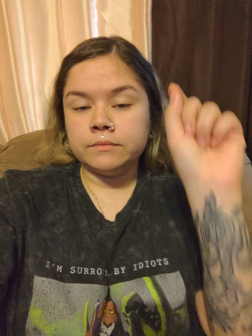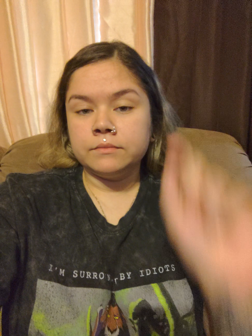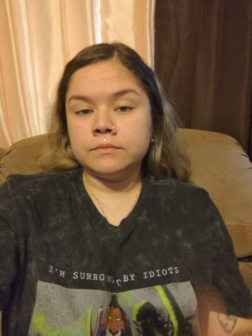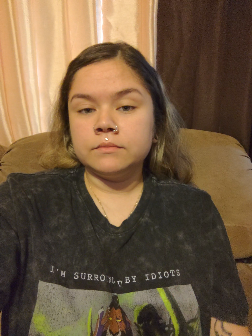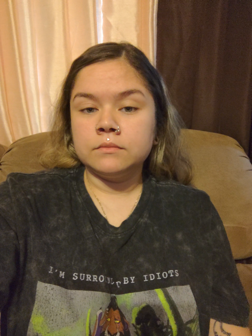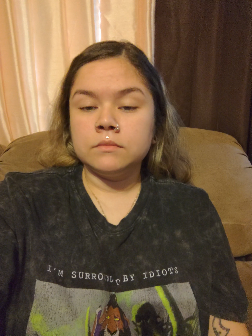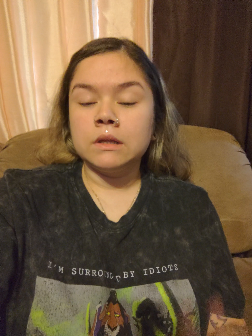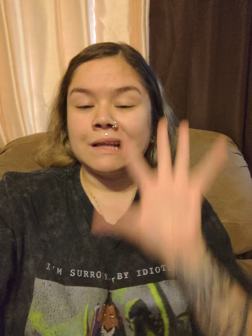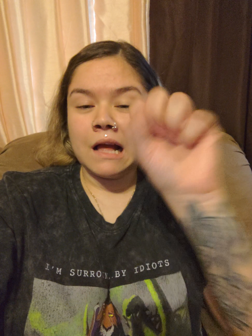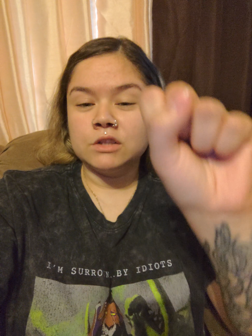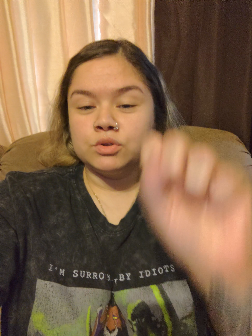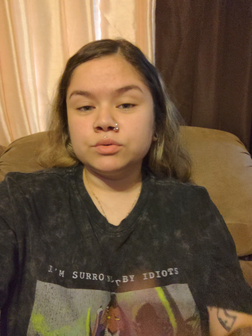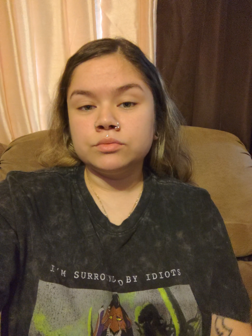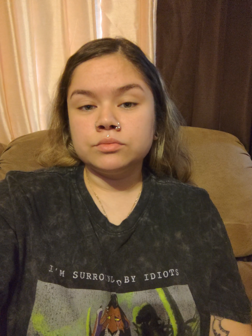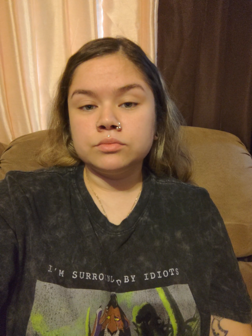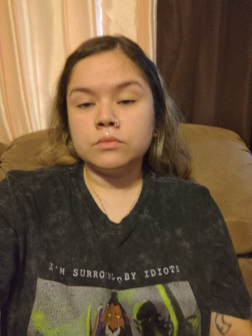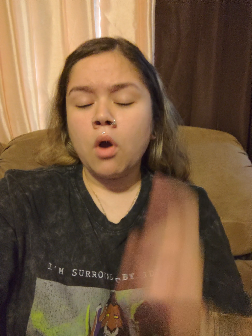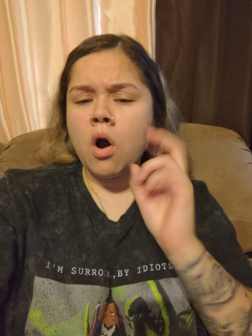catch